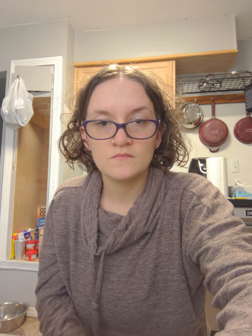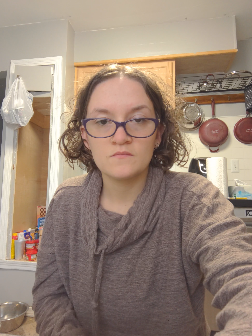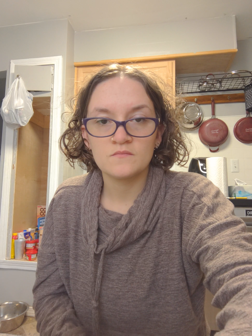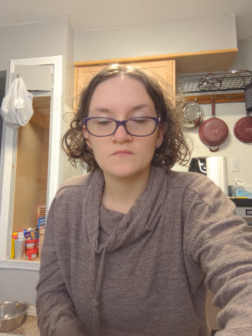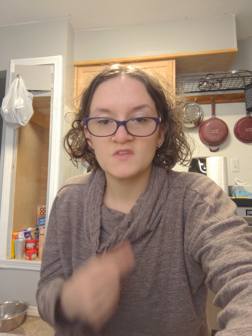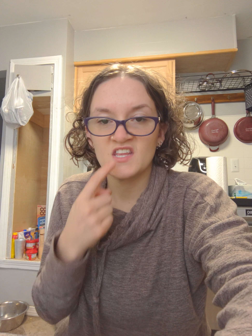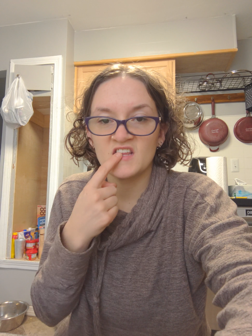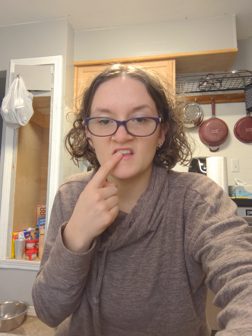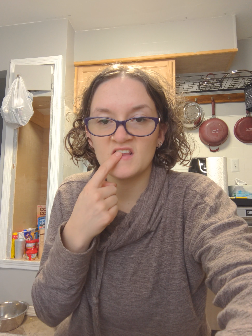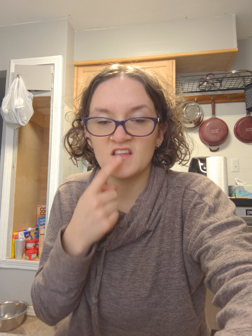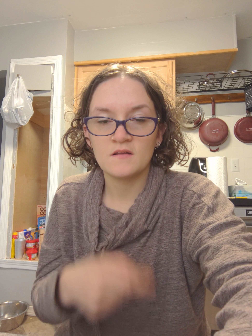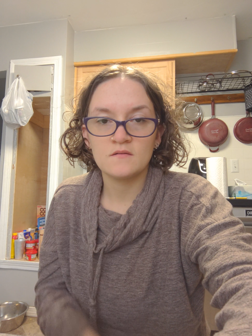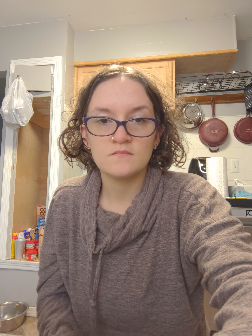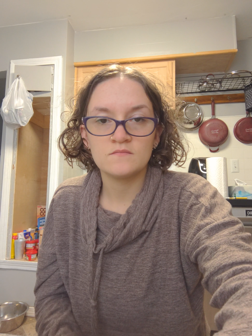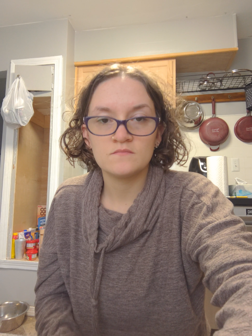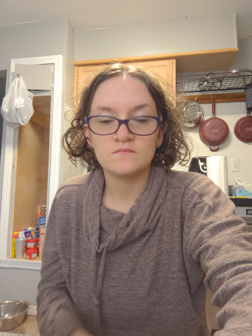tooth